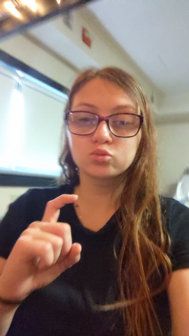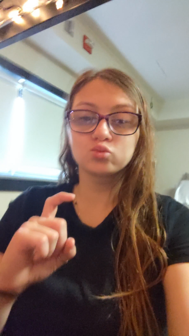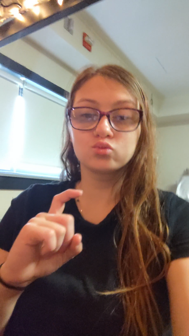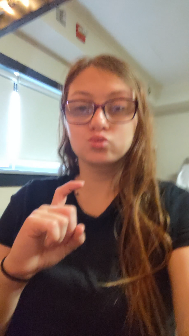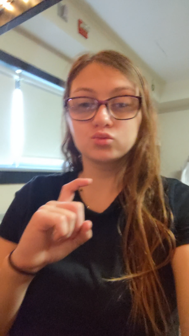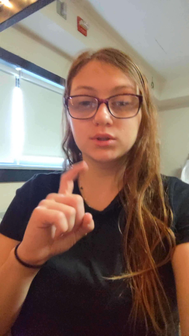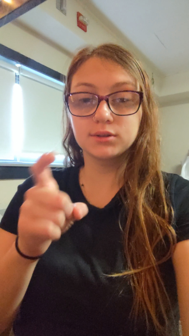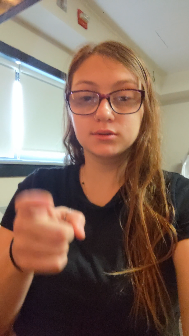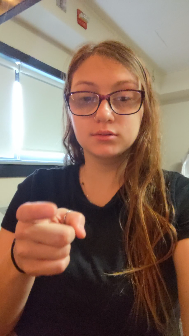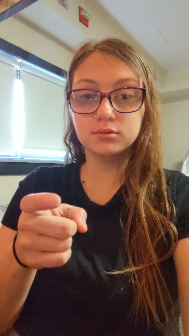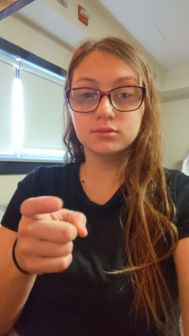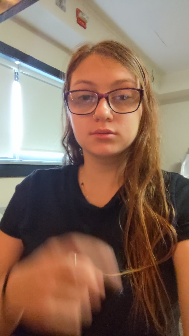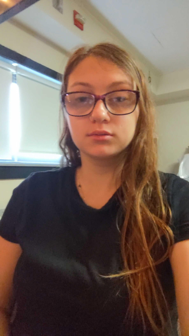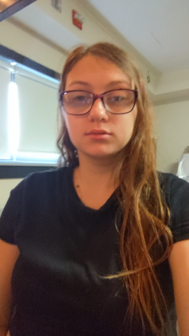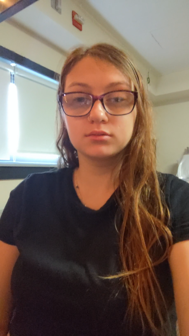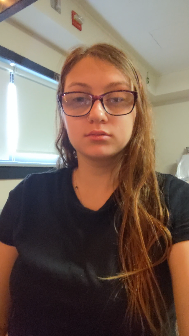present